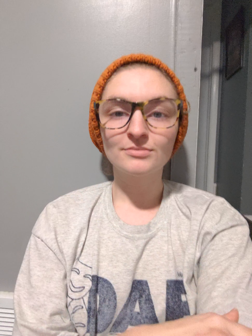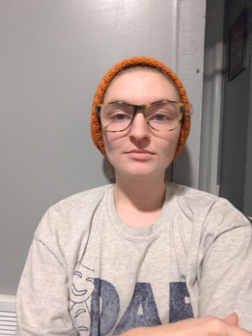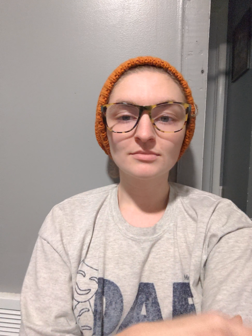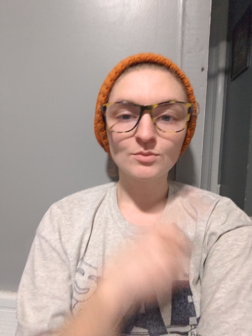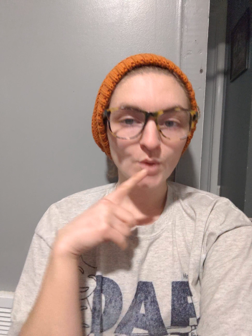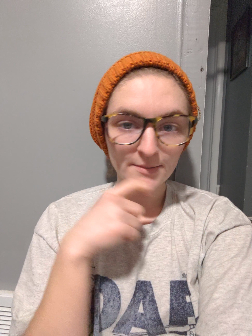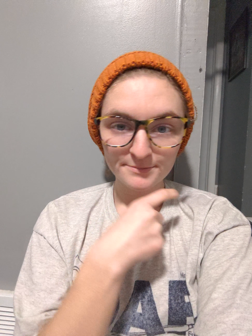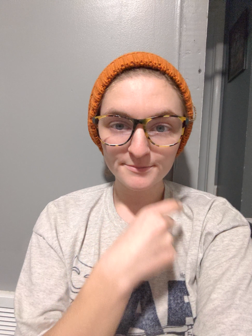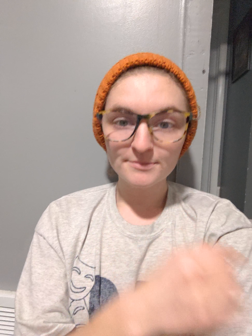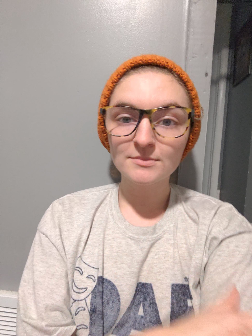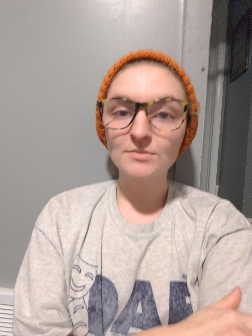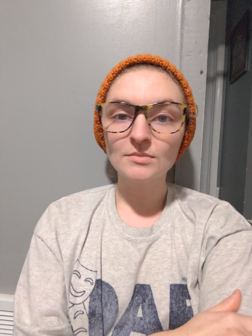cereal